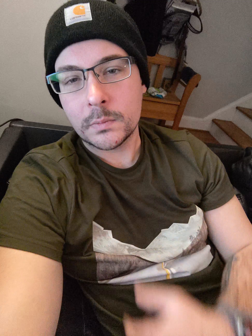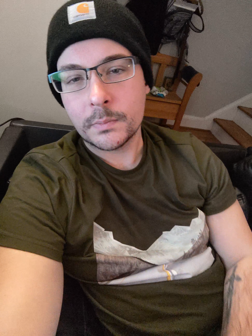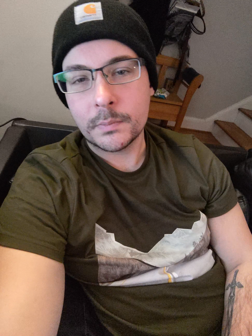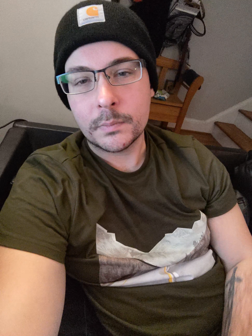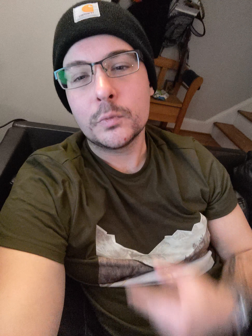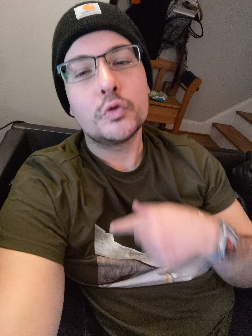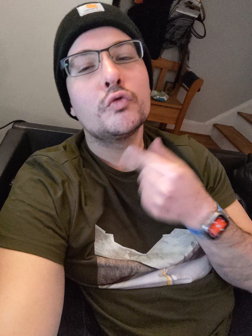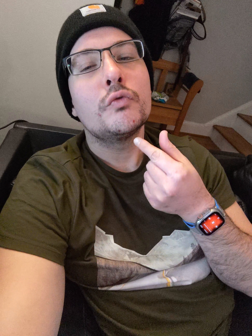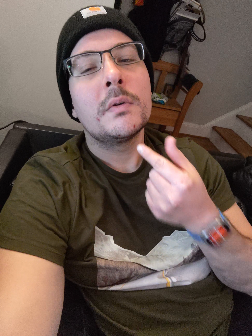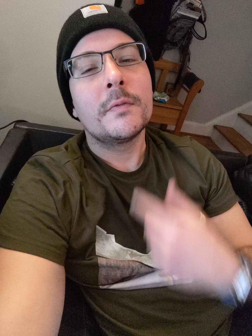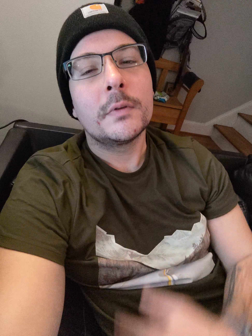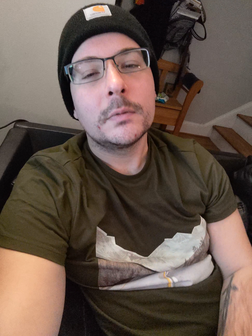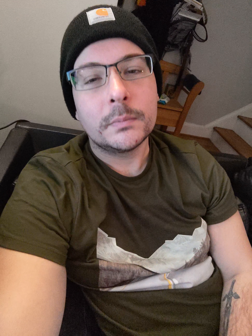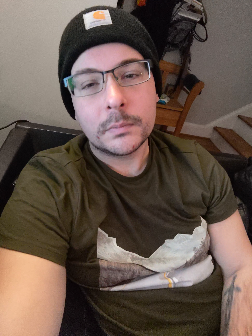giraffe